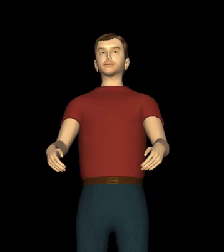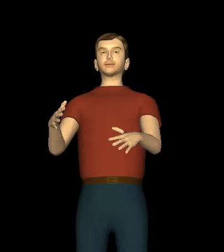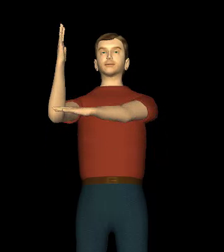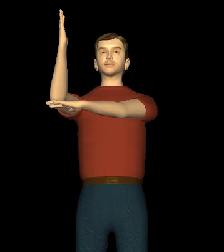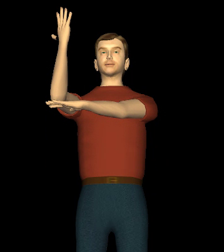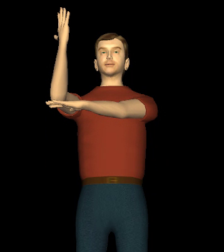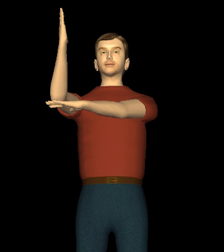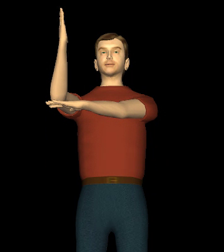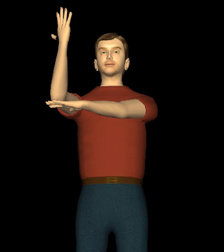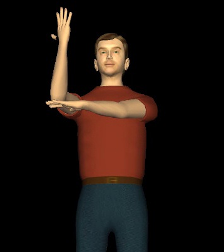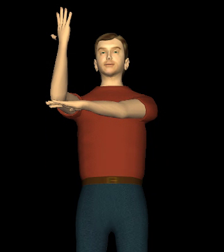شجرة